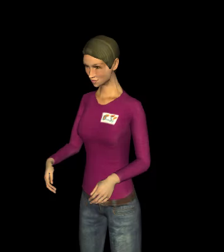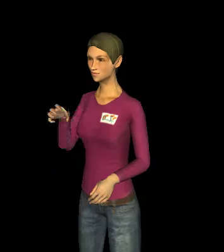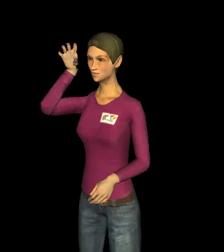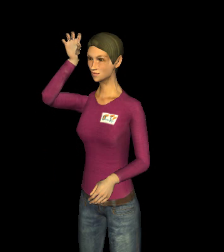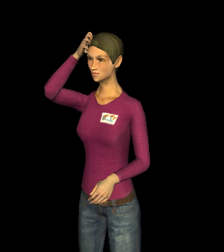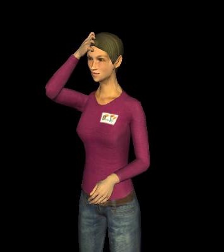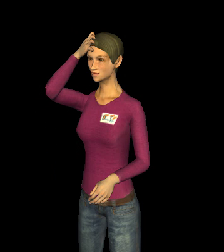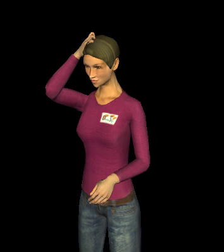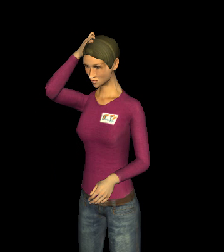أوت